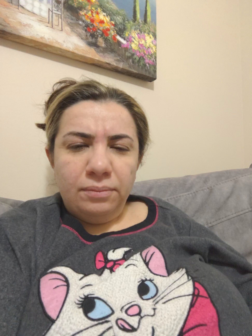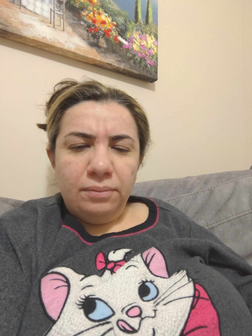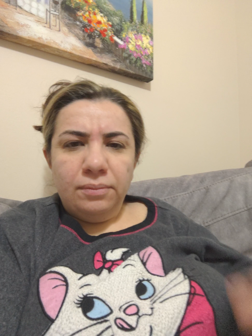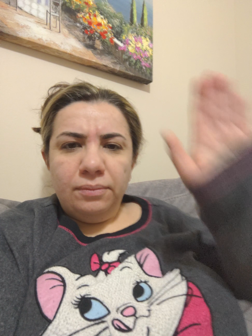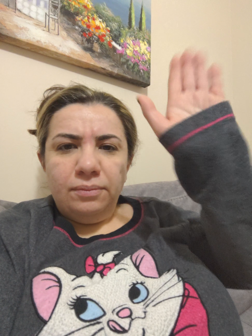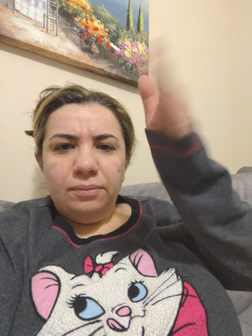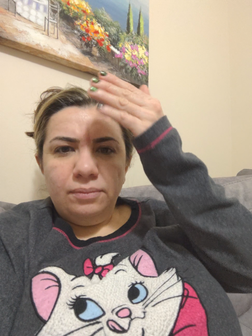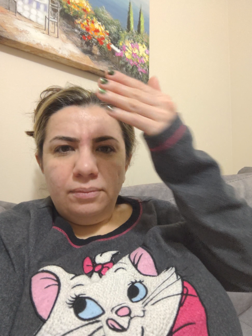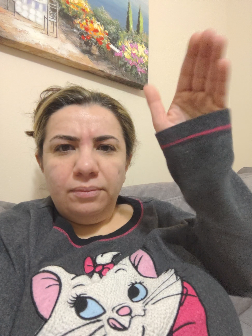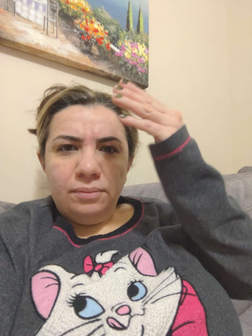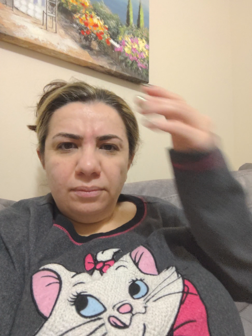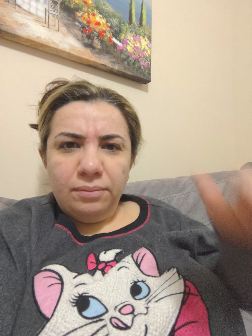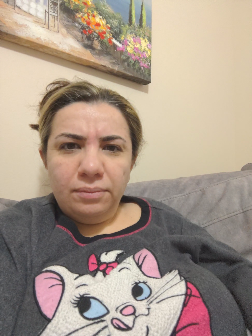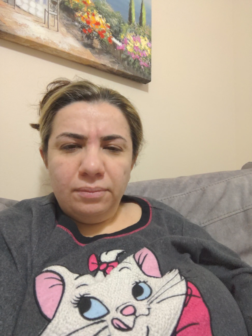flag